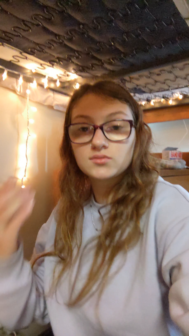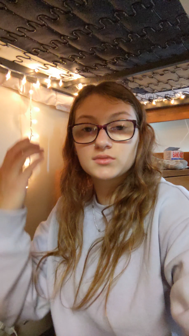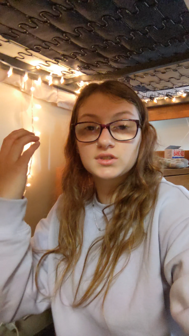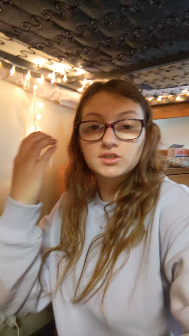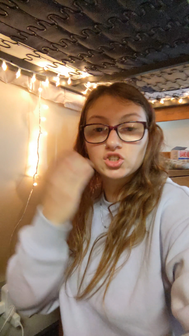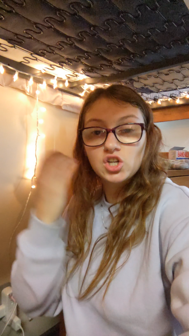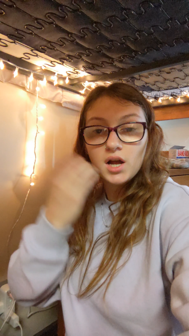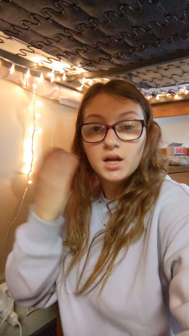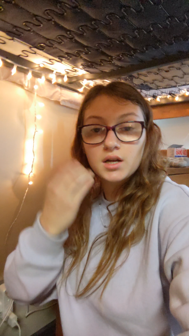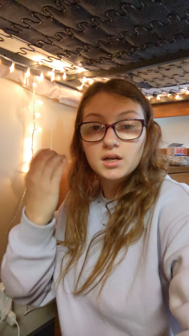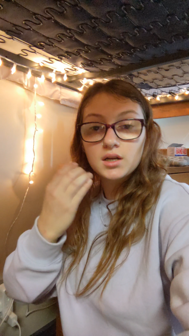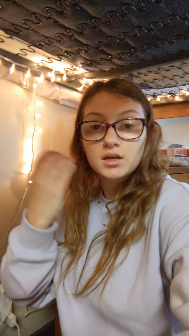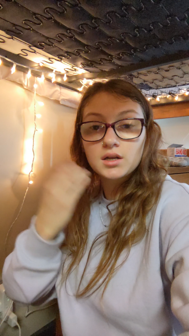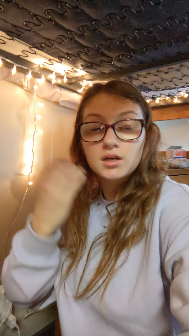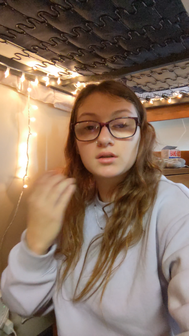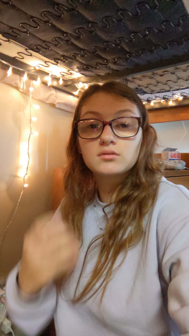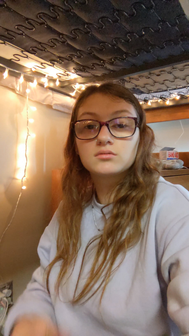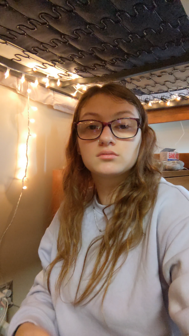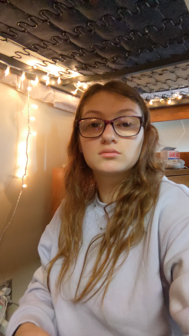shake